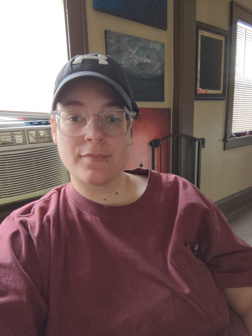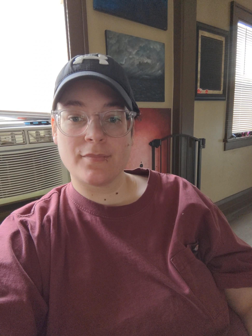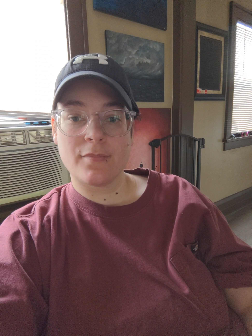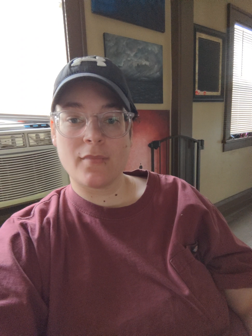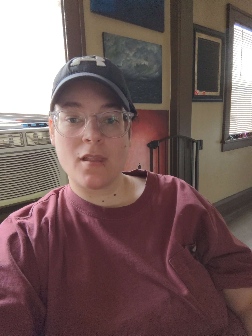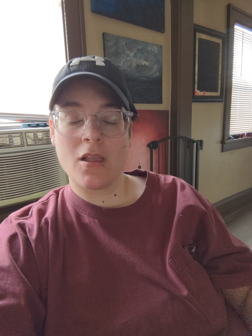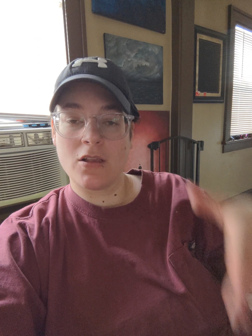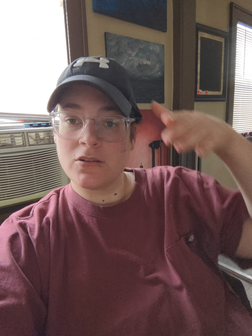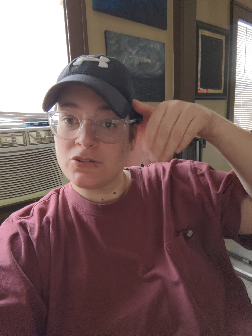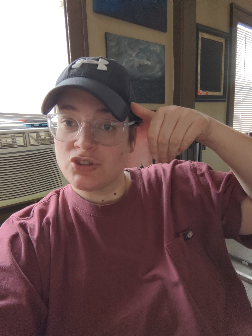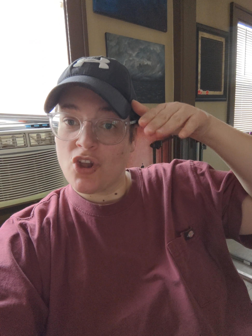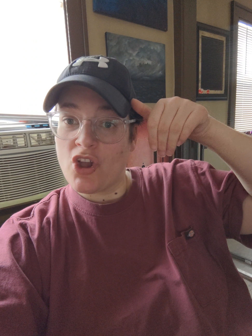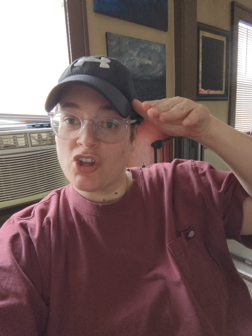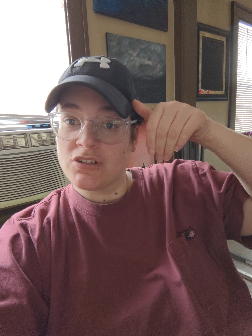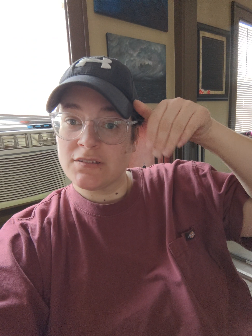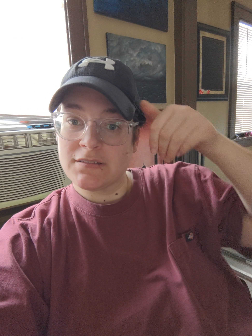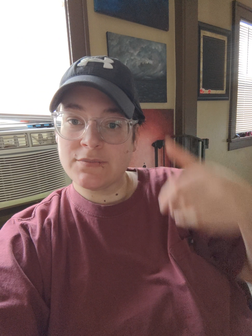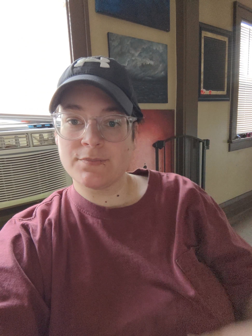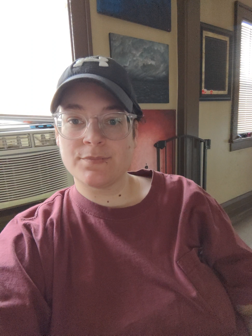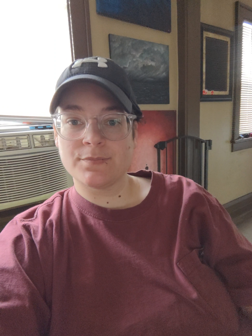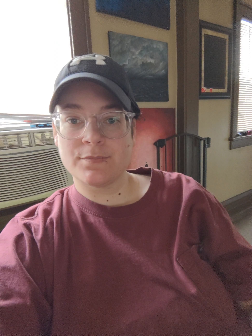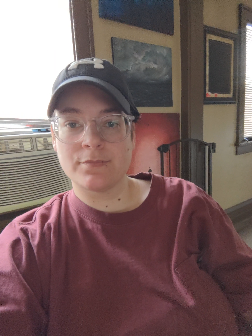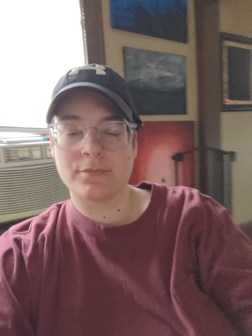donkey